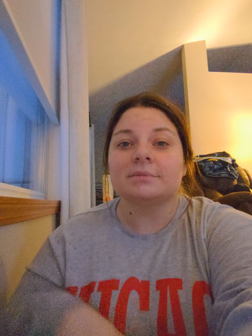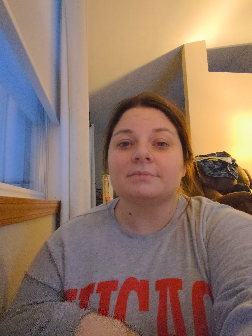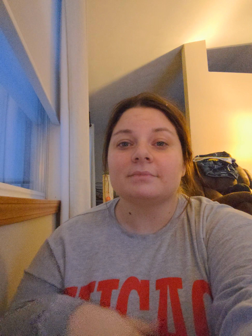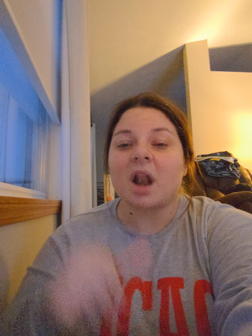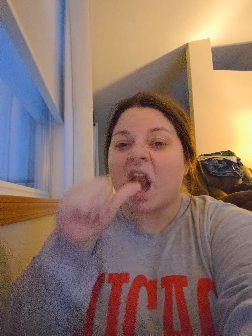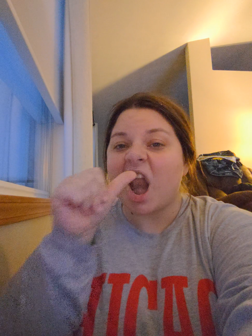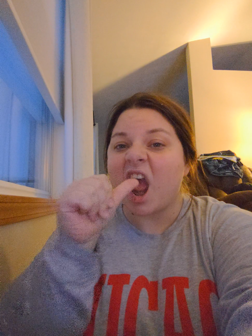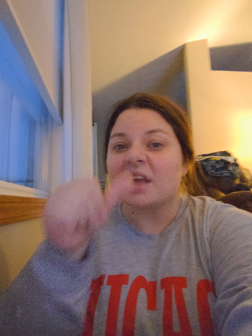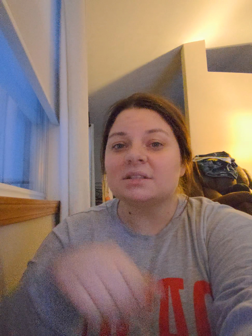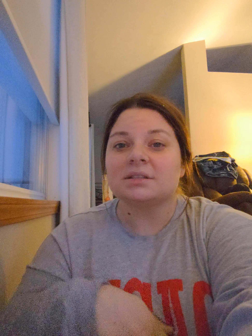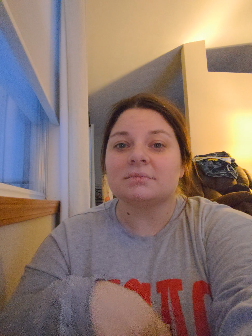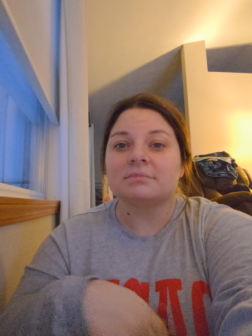nuts